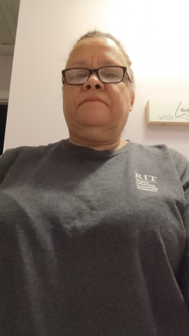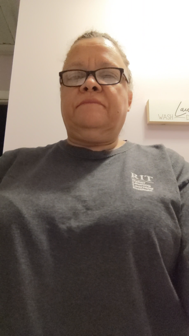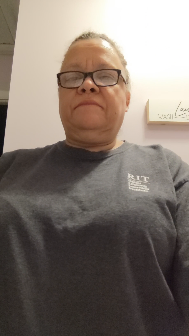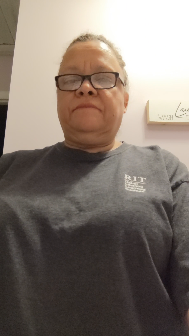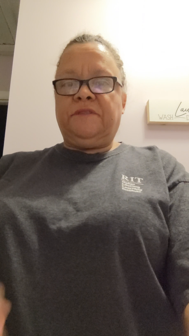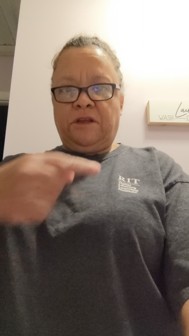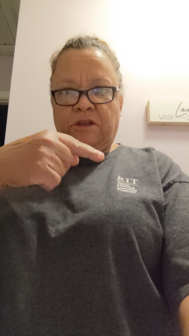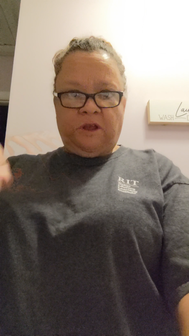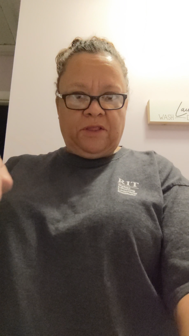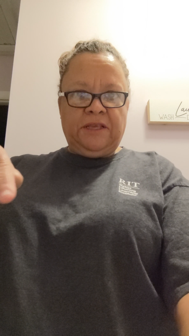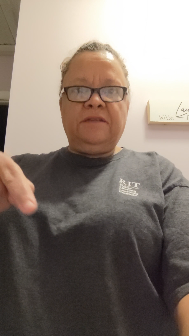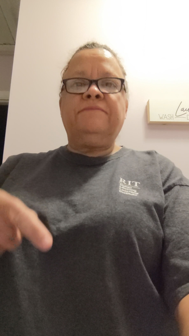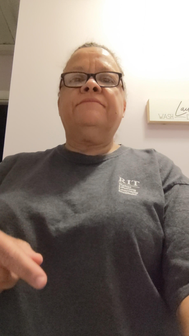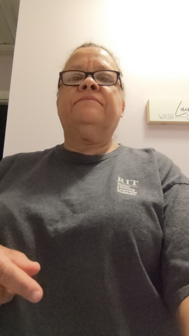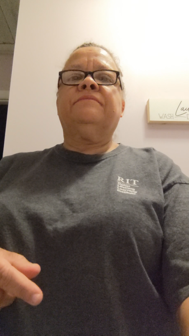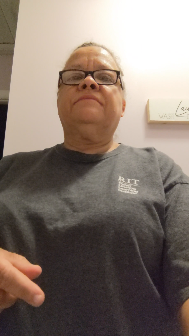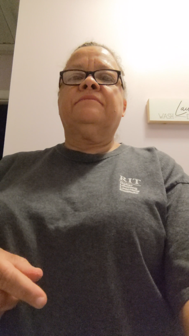cut